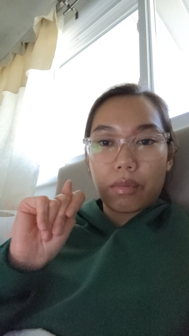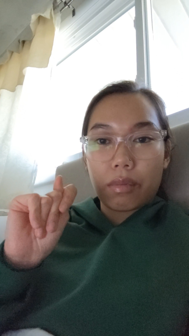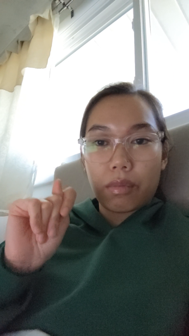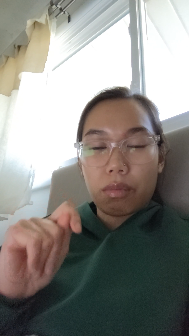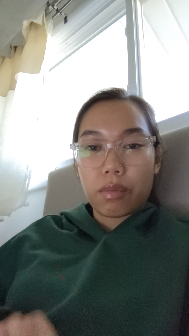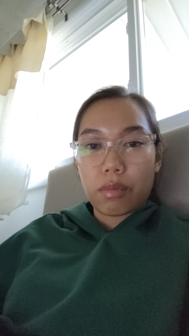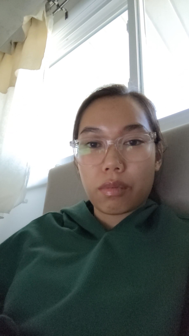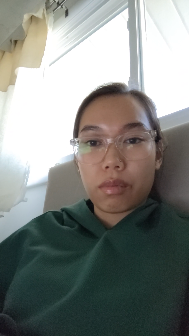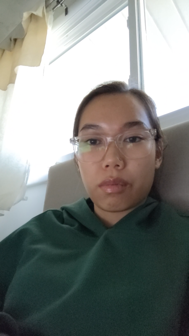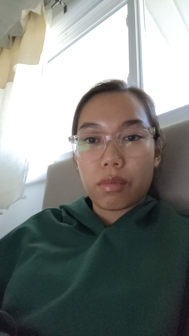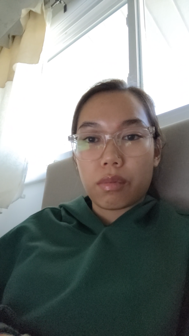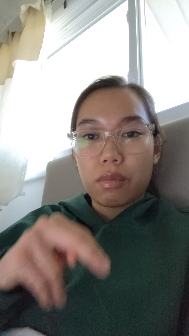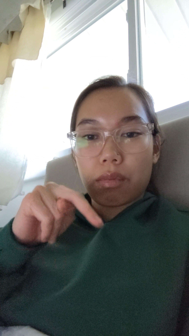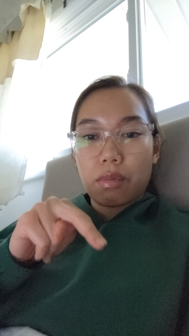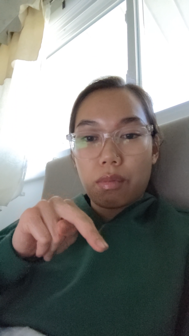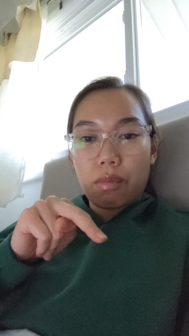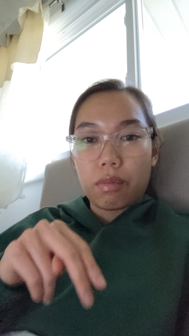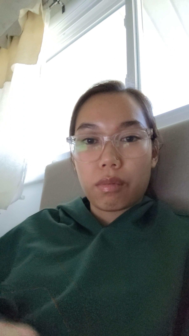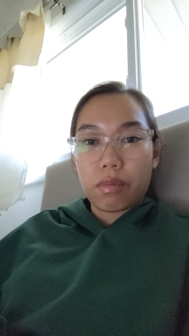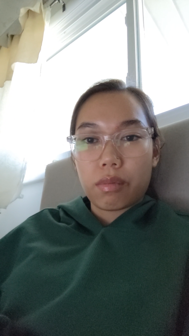nurse